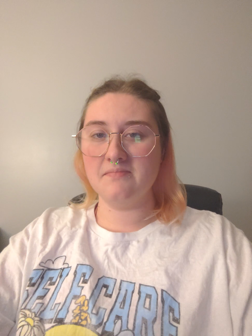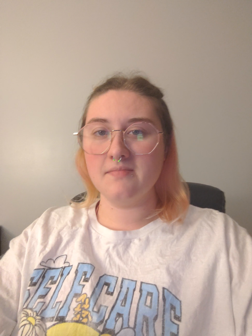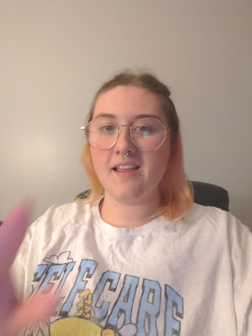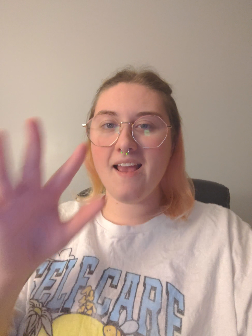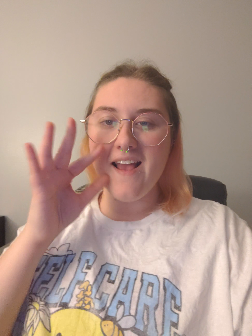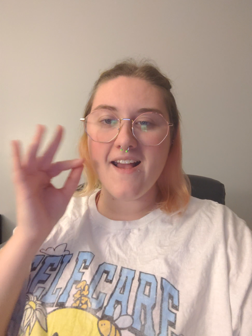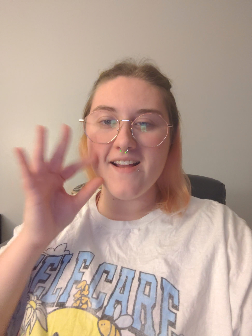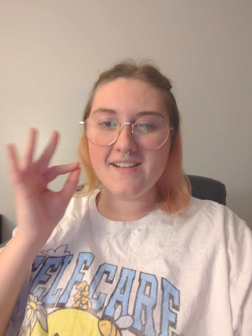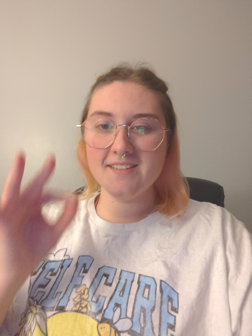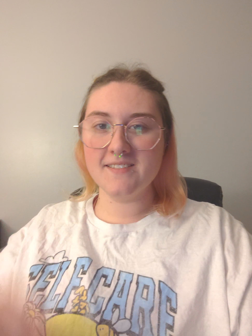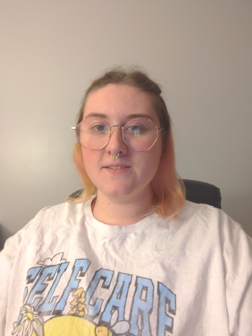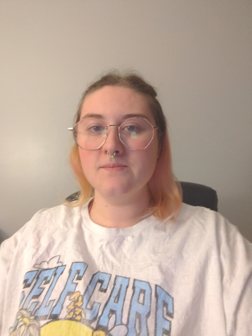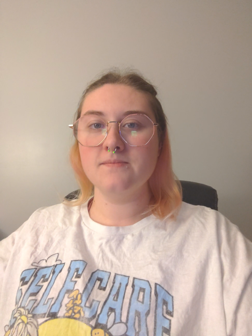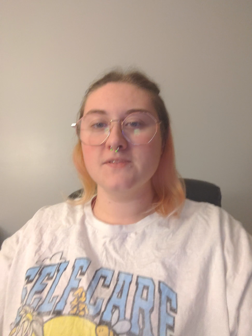cat